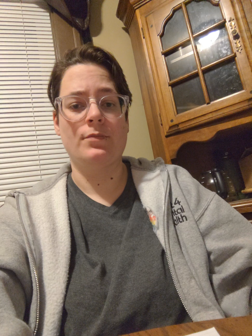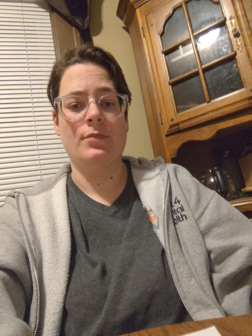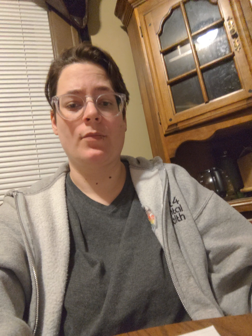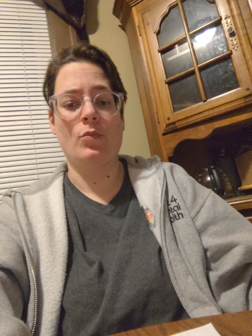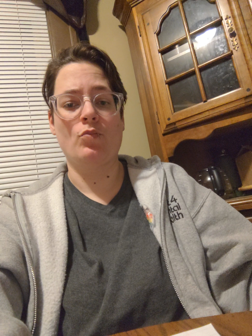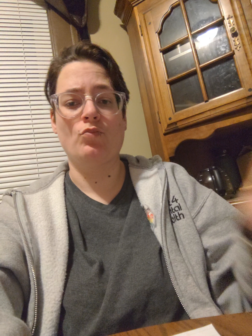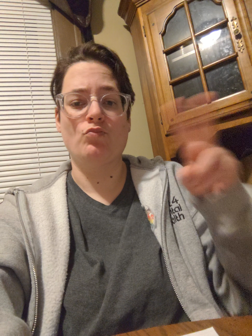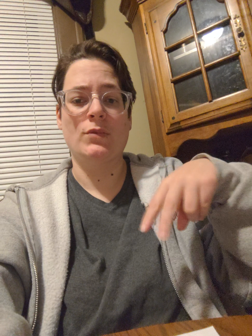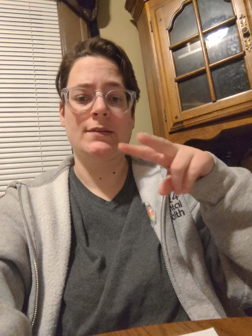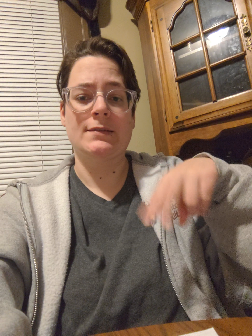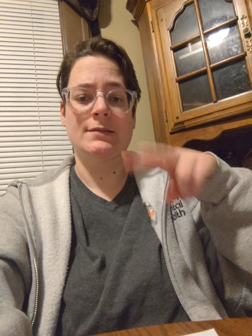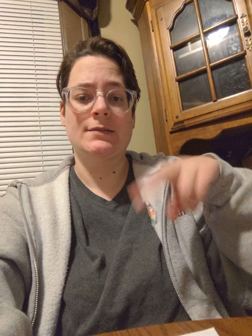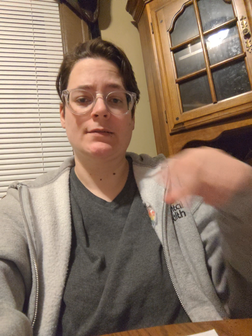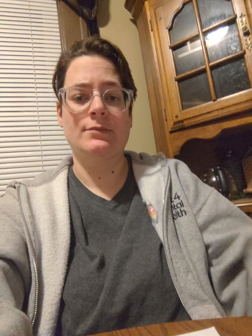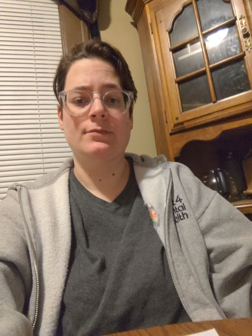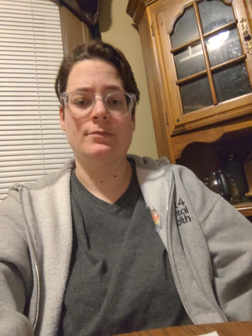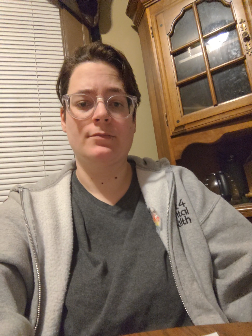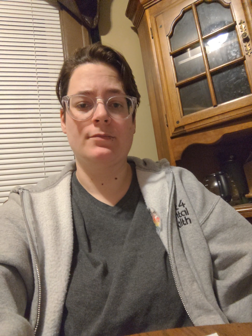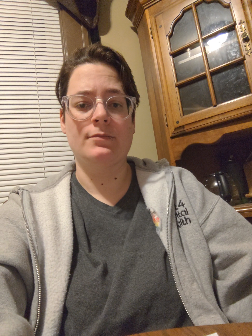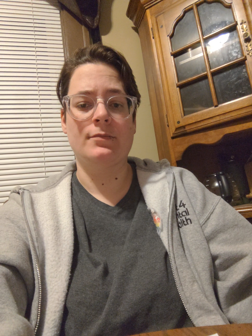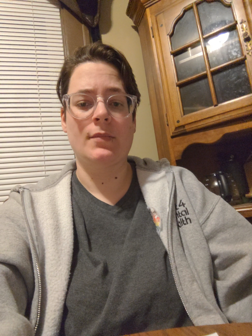read